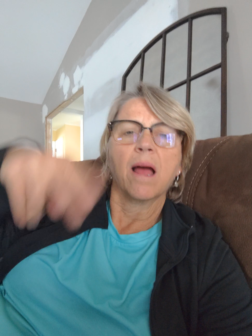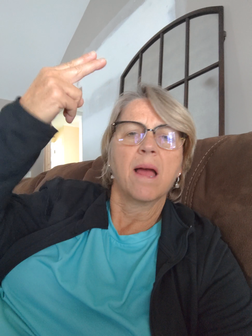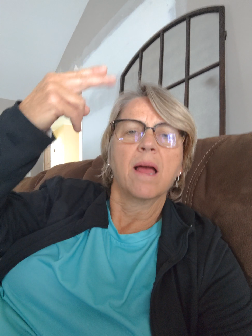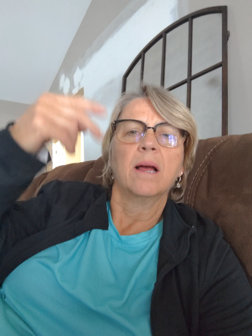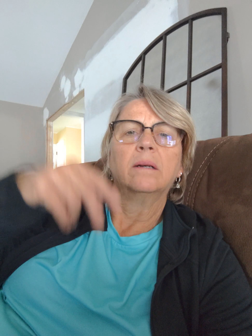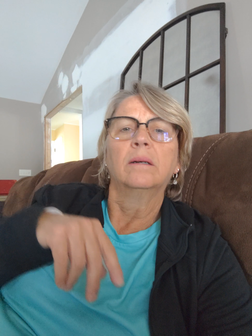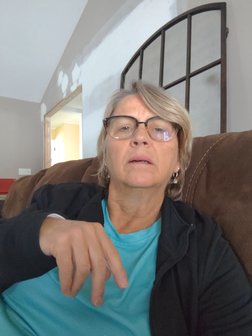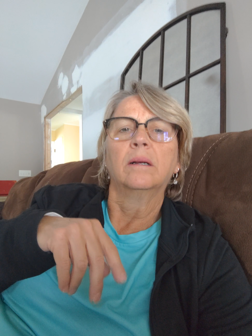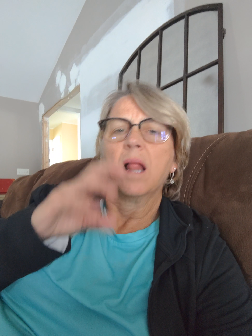high